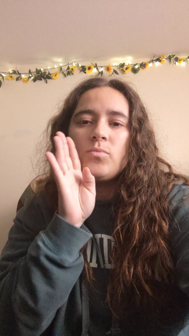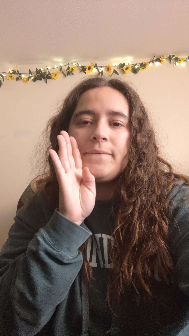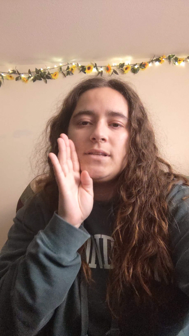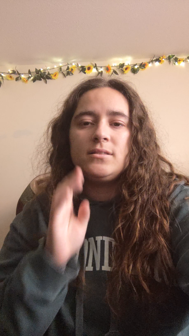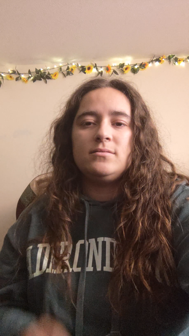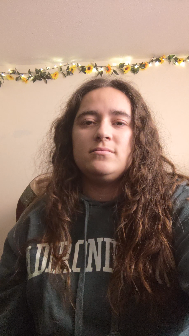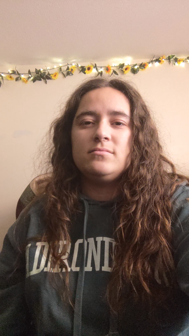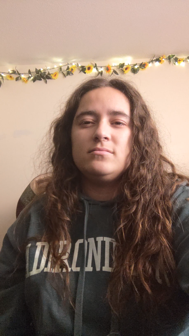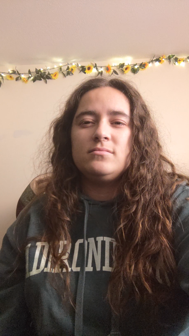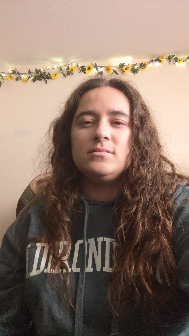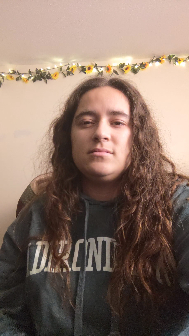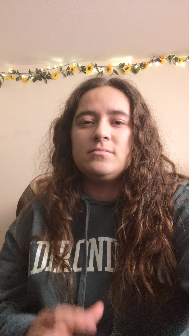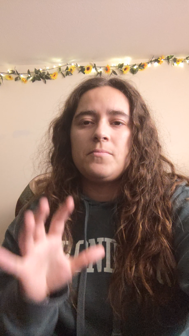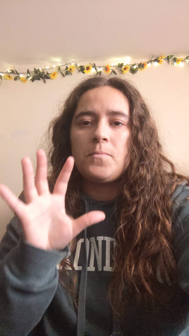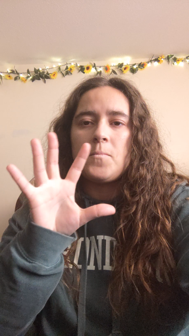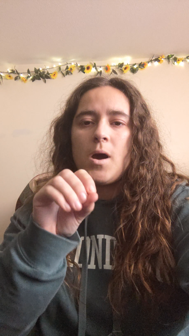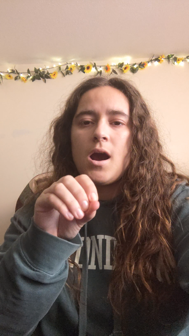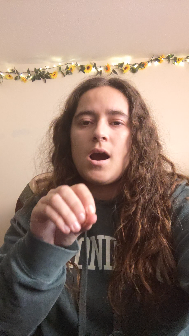bite